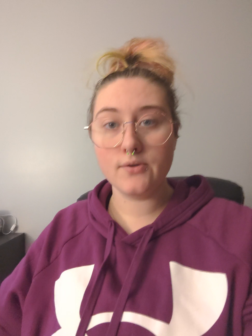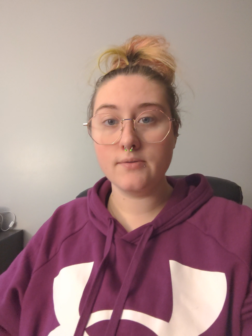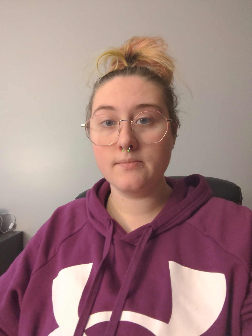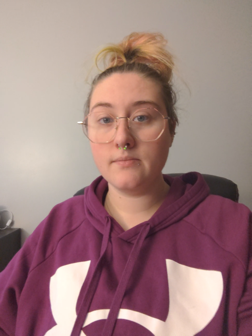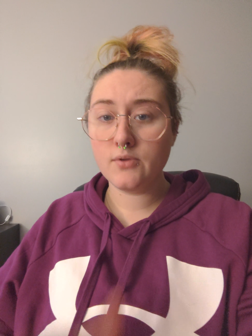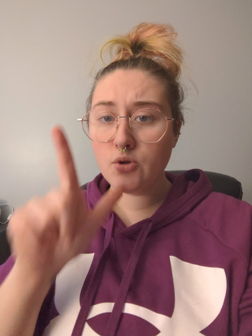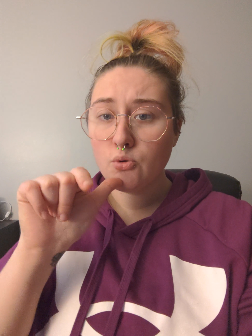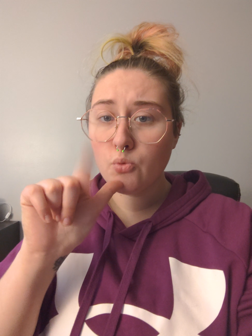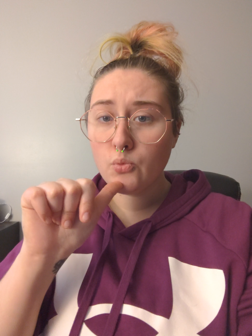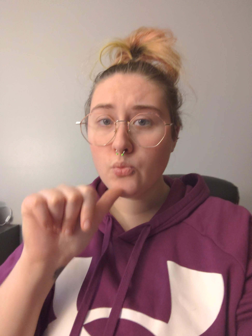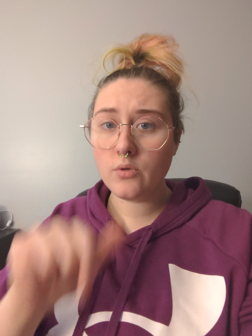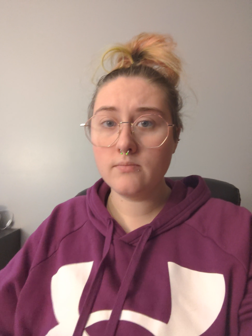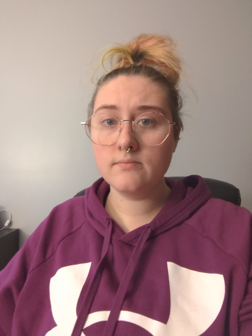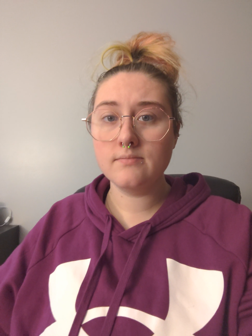who